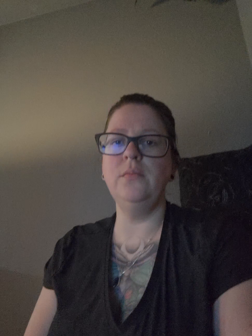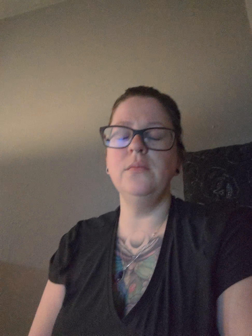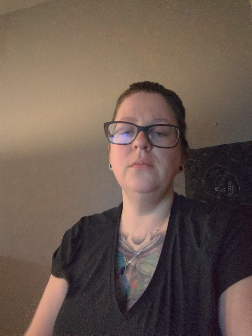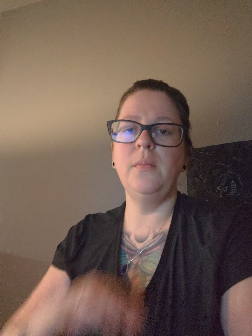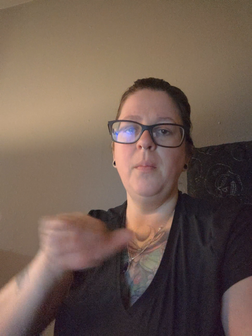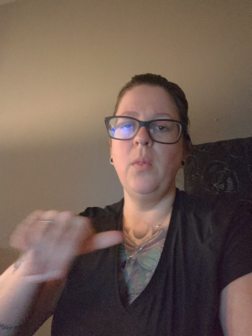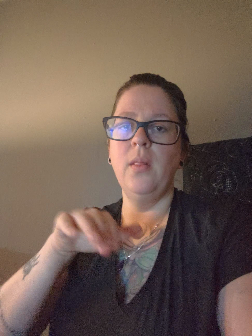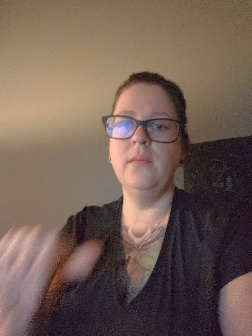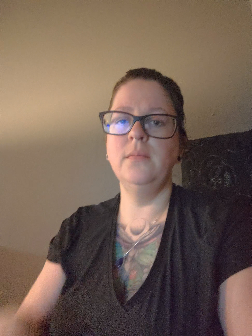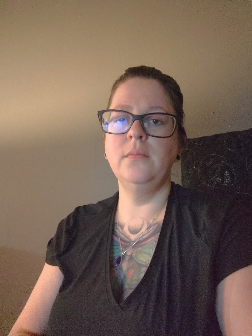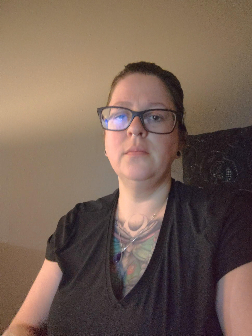pool